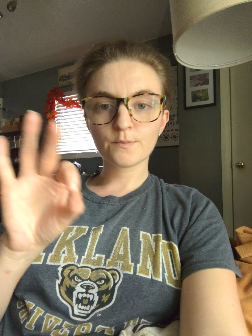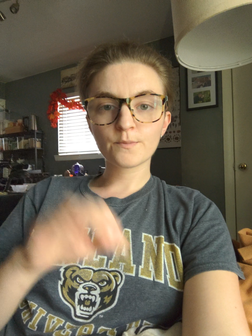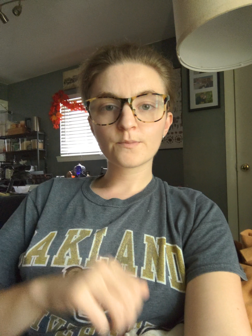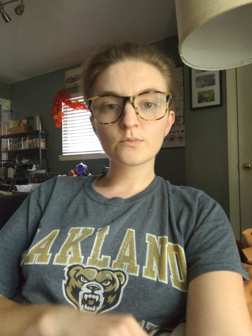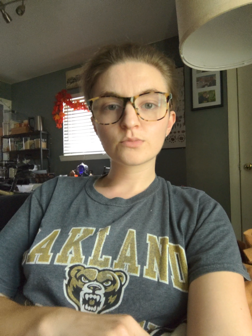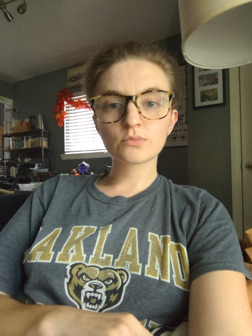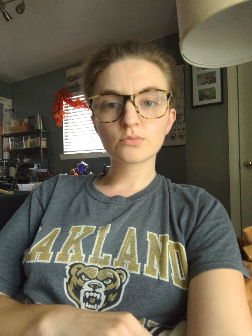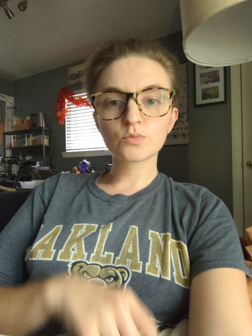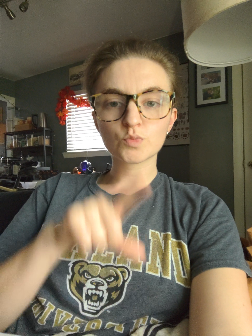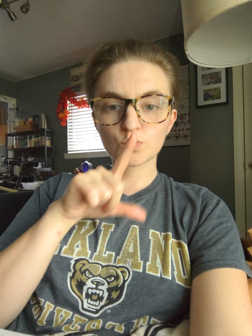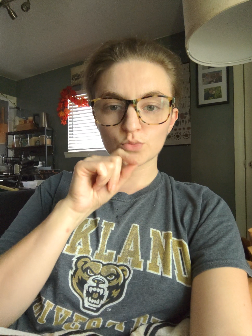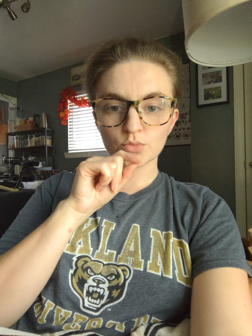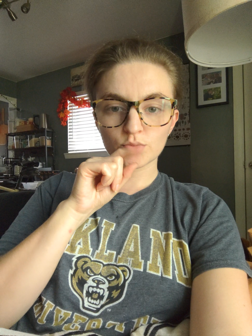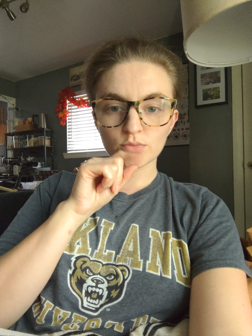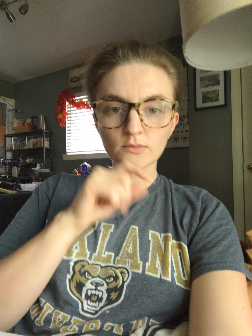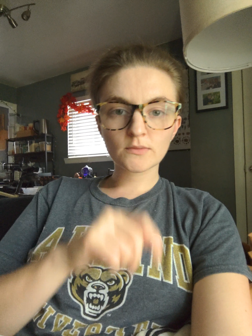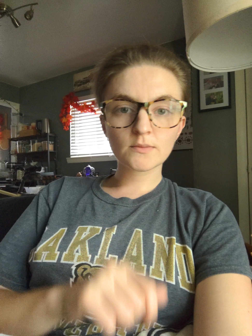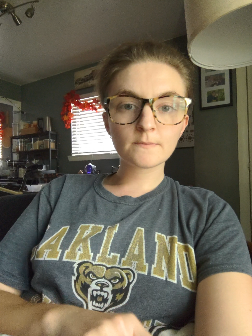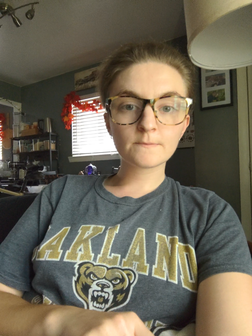chicken